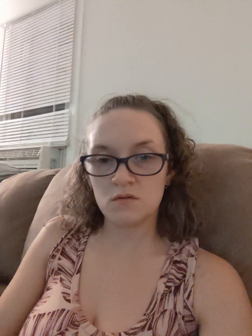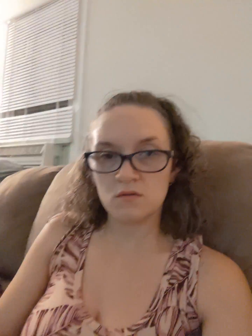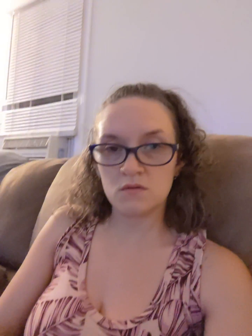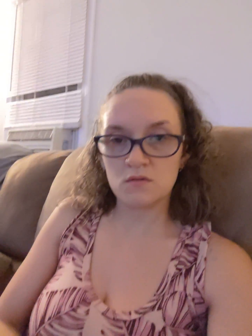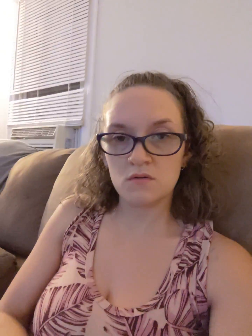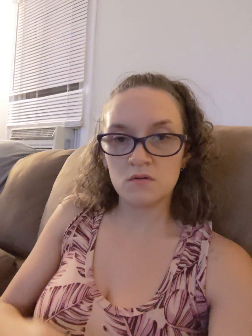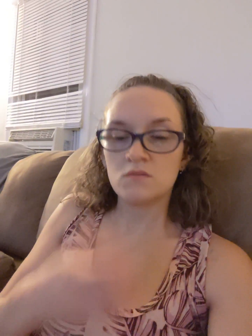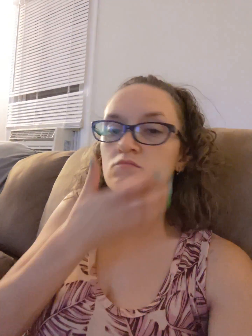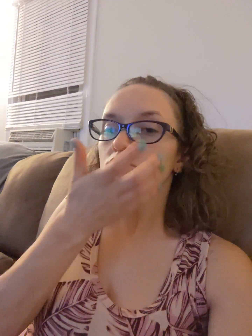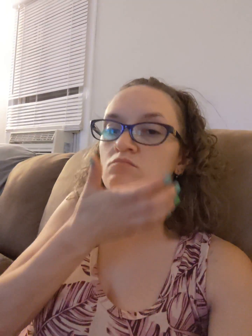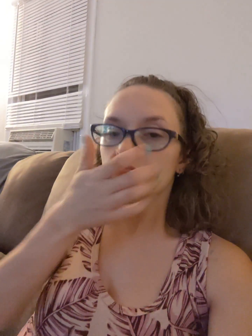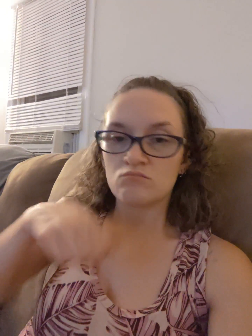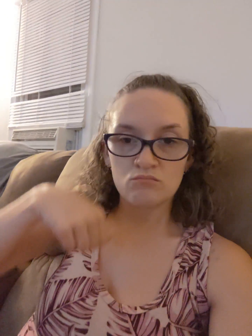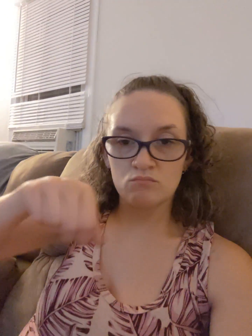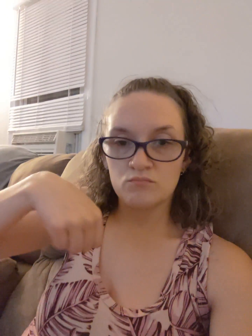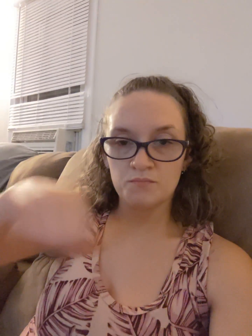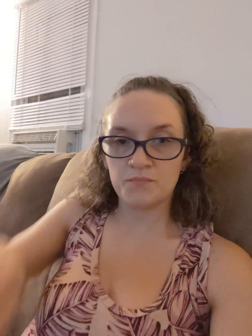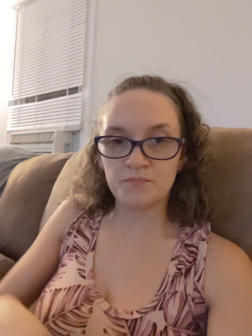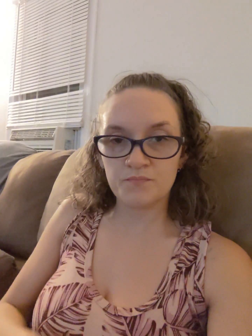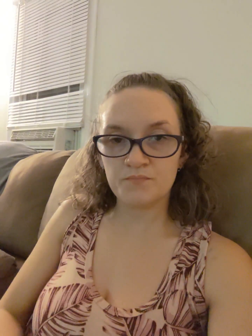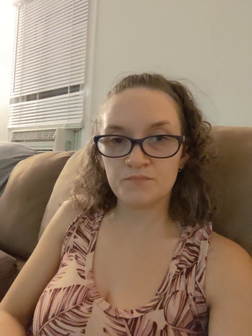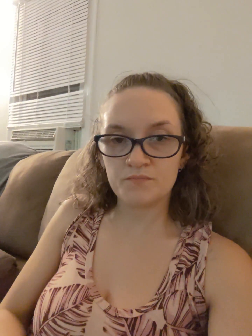lawn mower